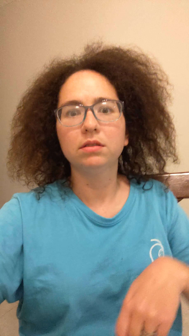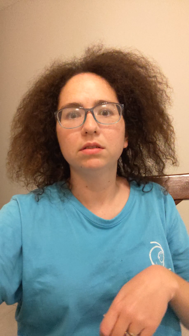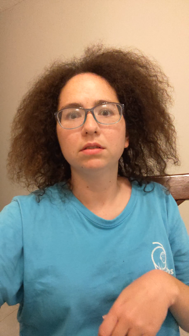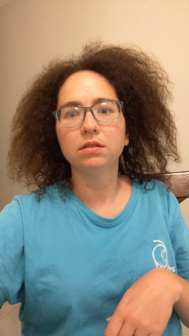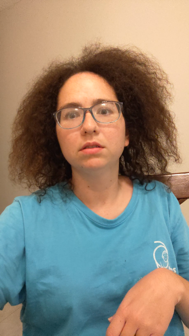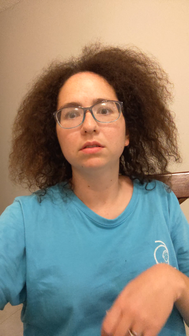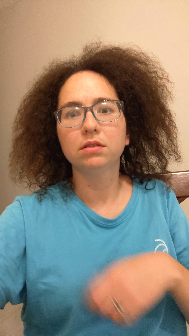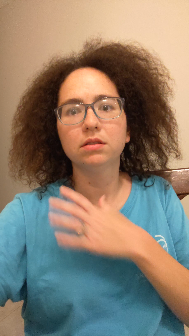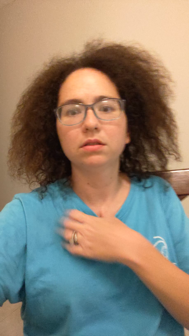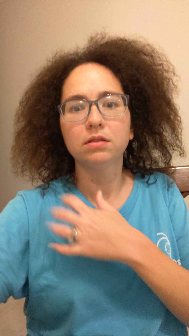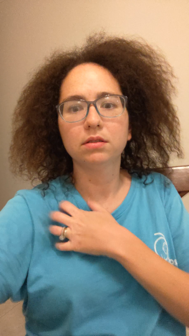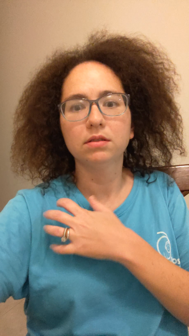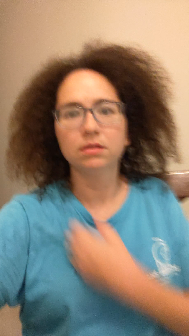bear